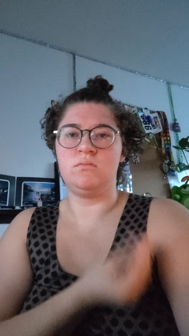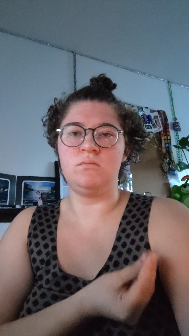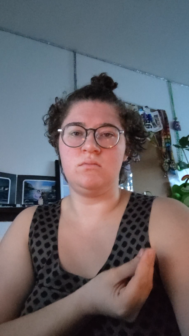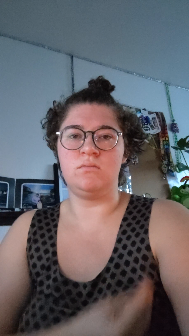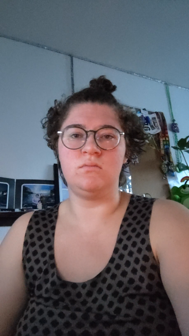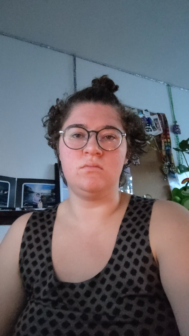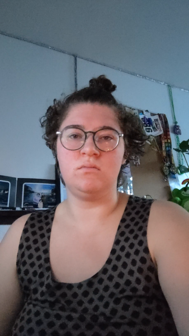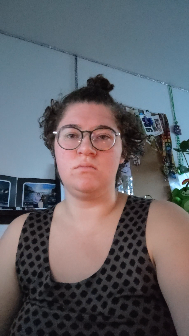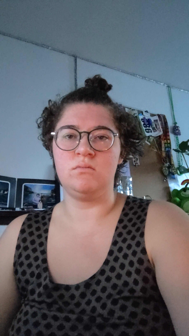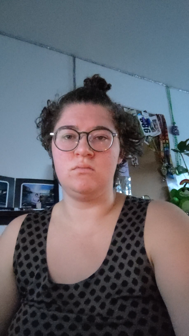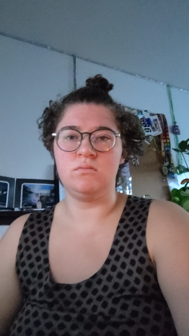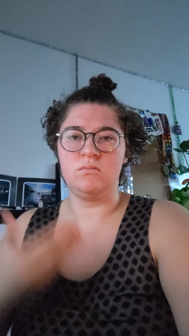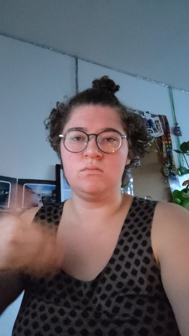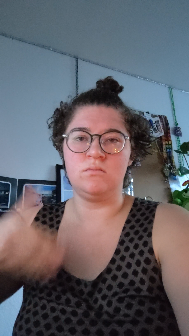shorts